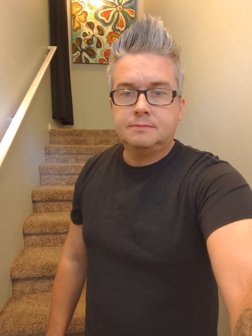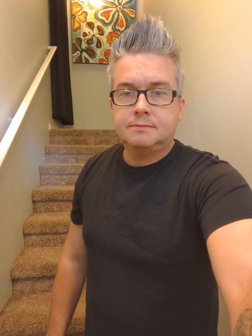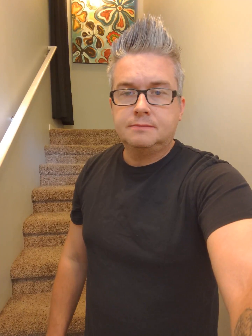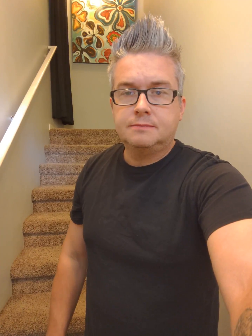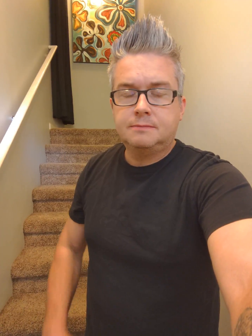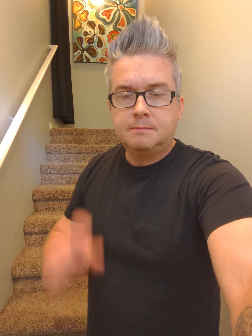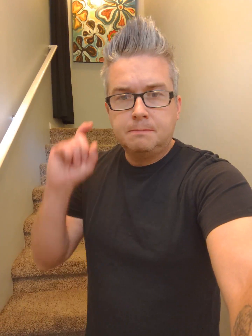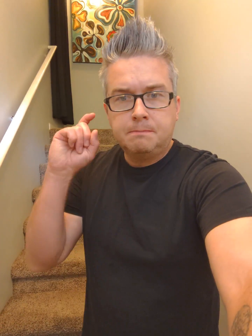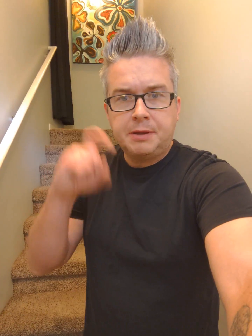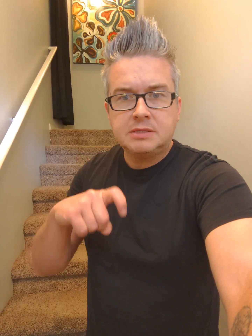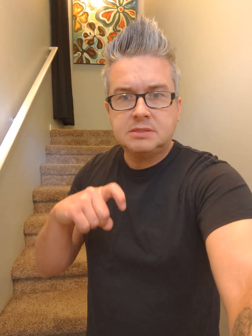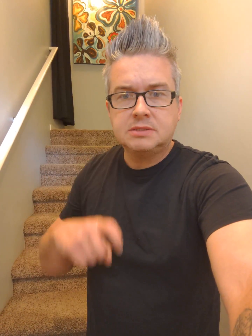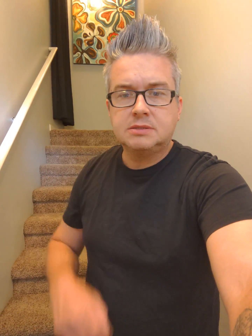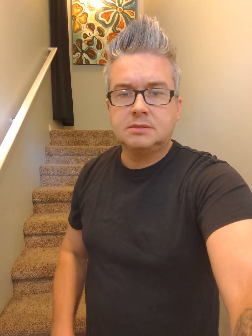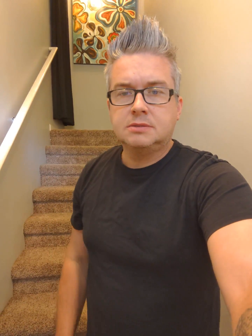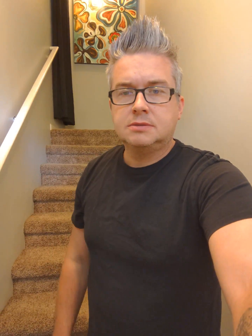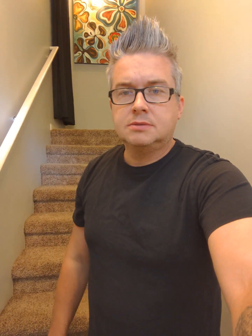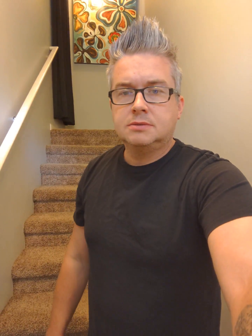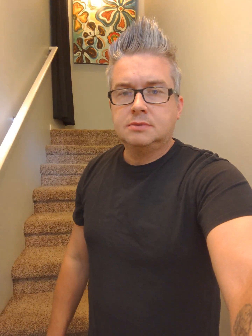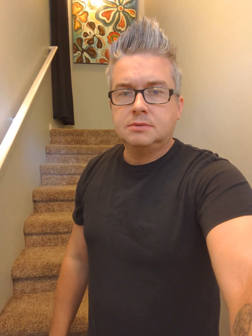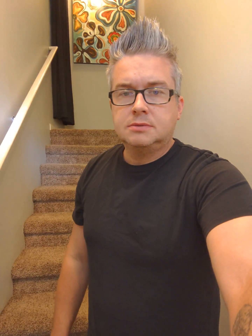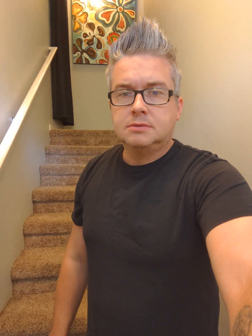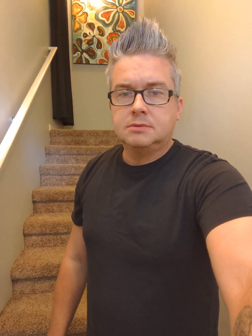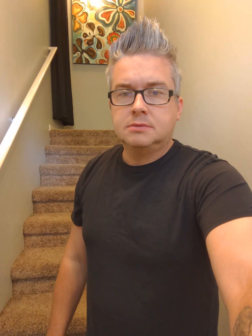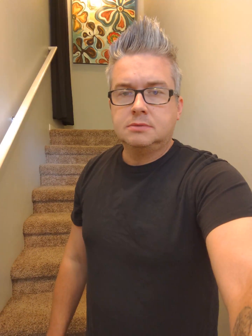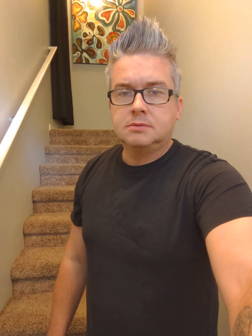must